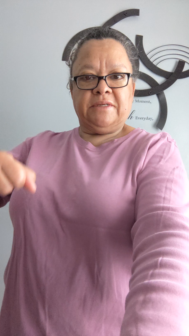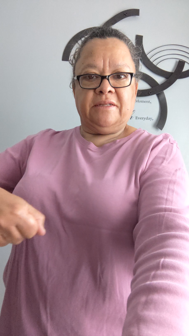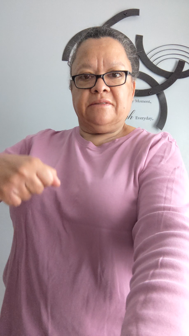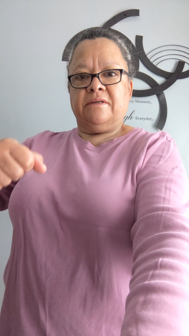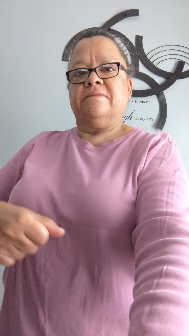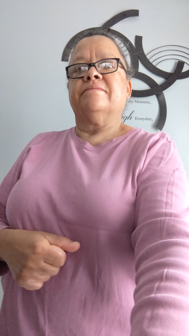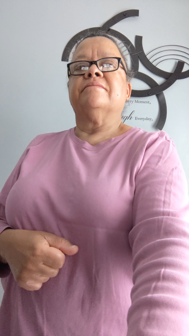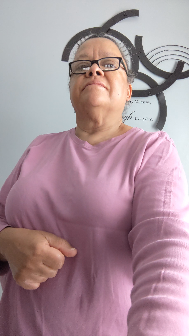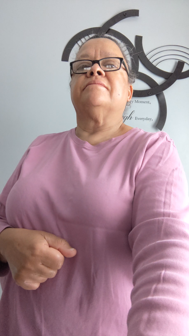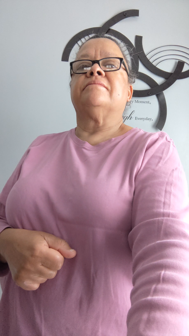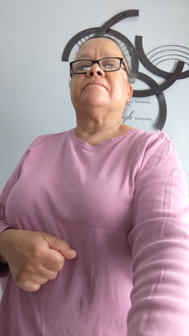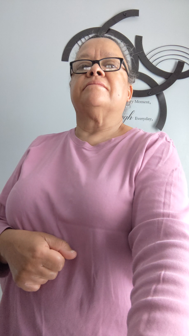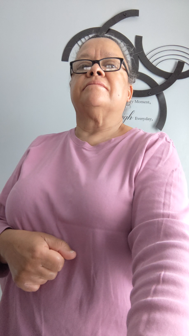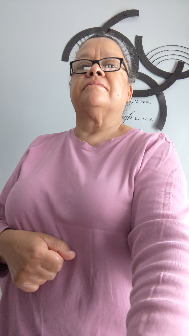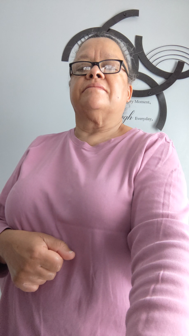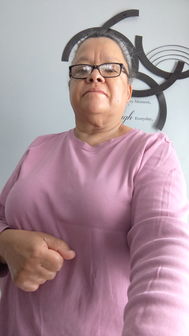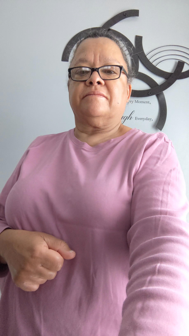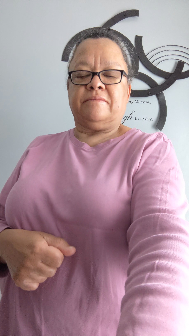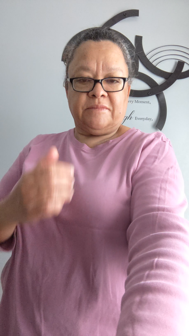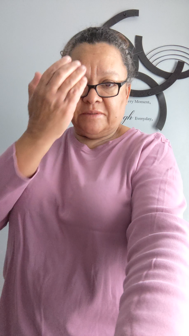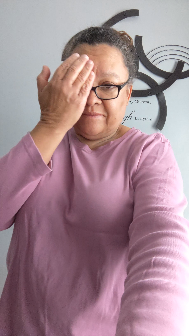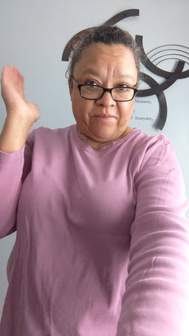peekaboo